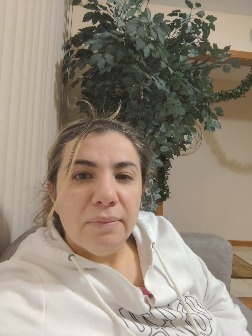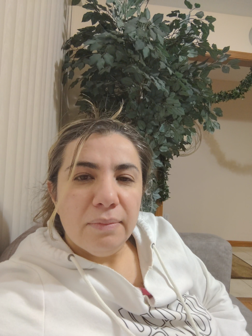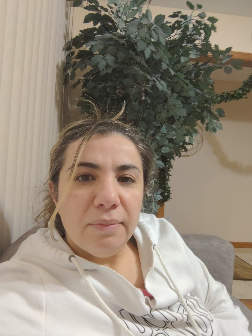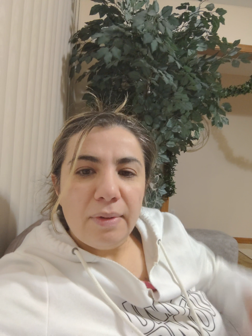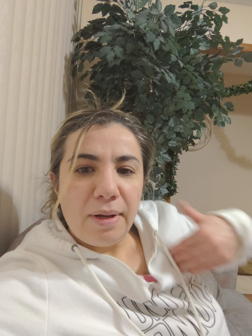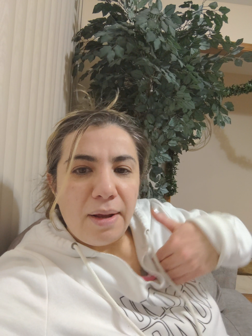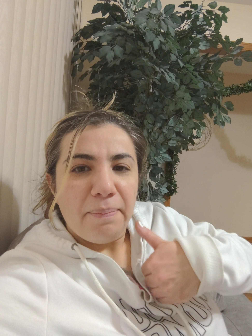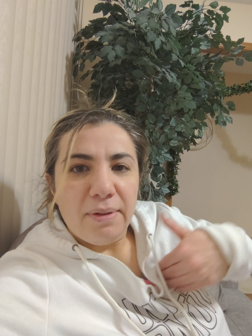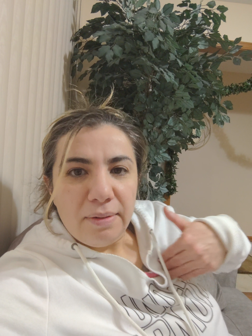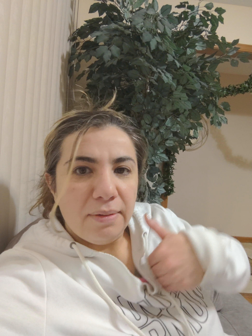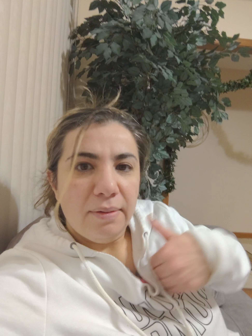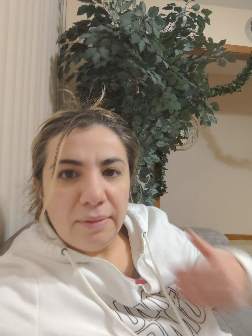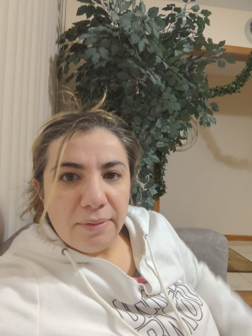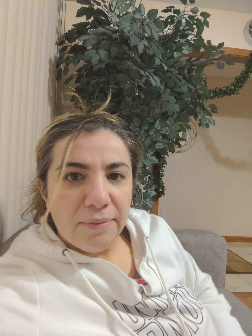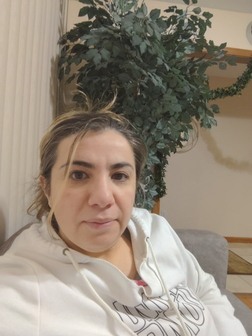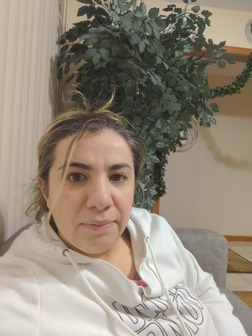animal